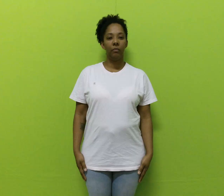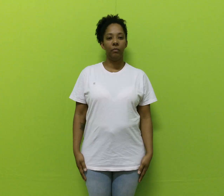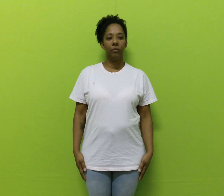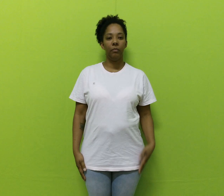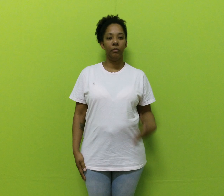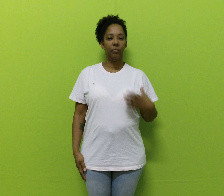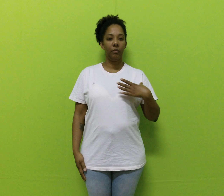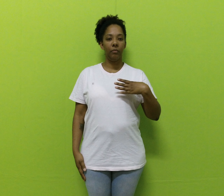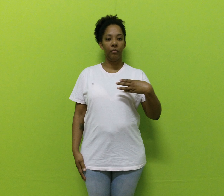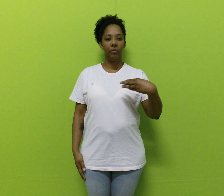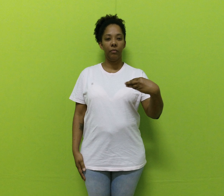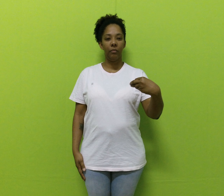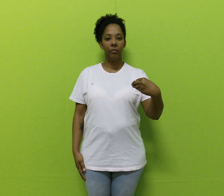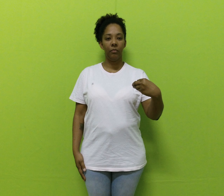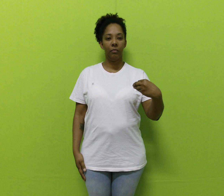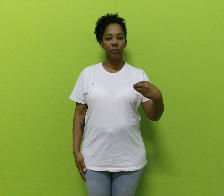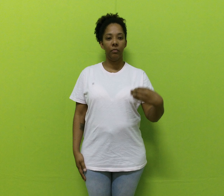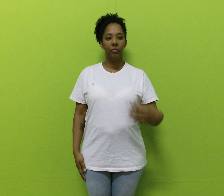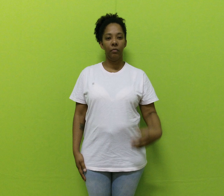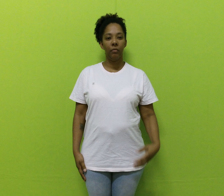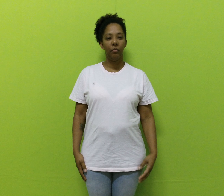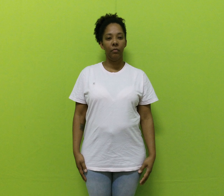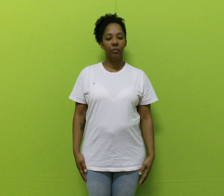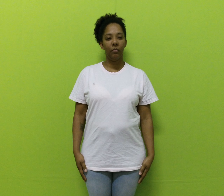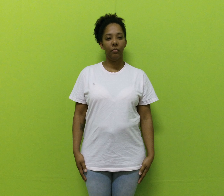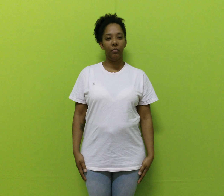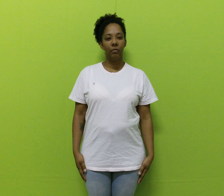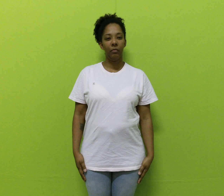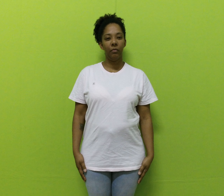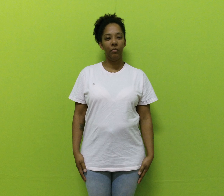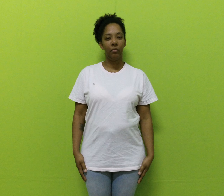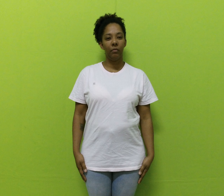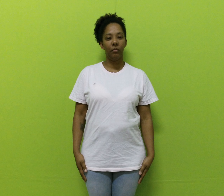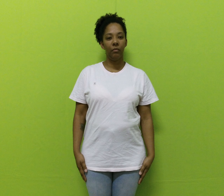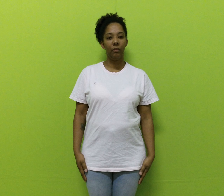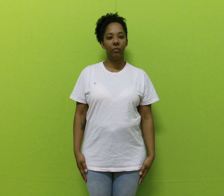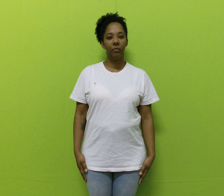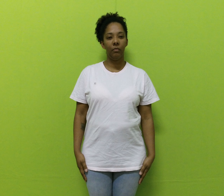filho